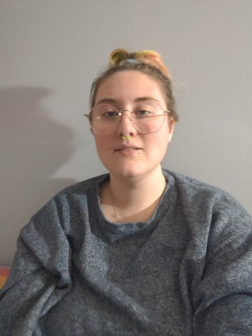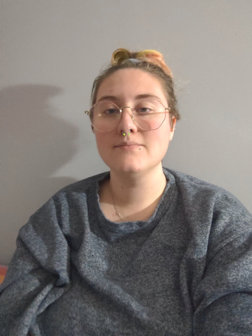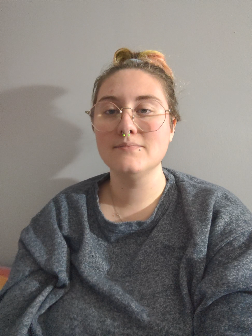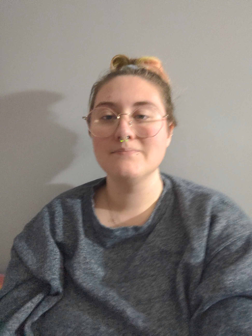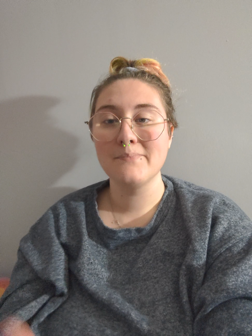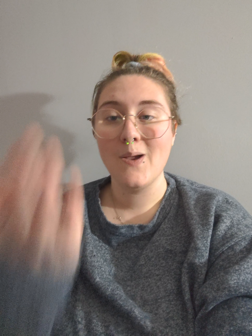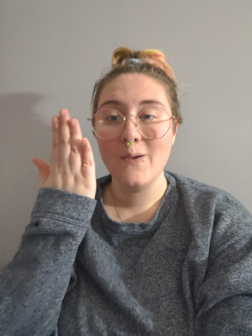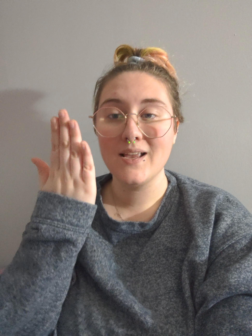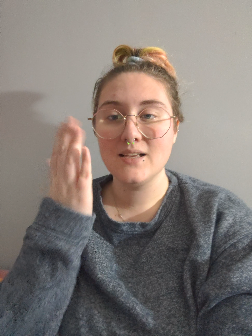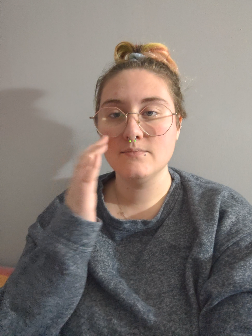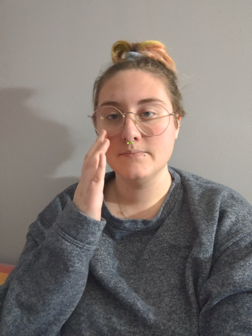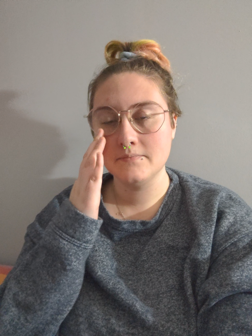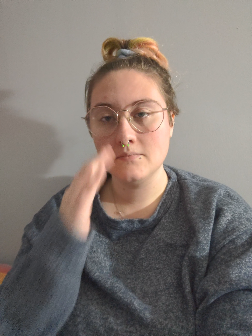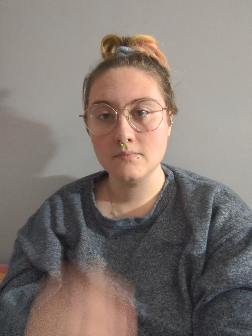morning